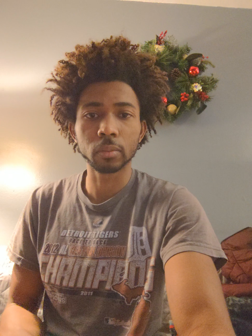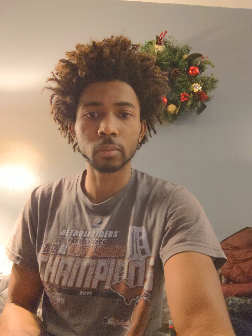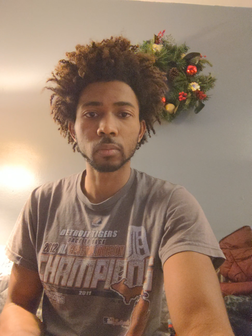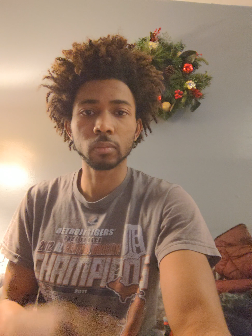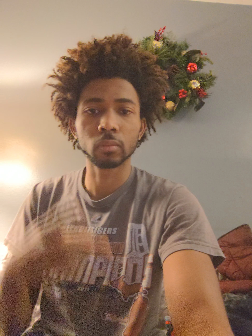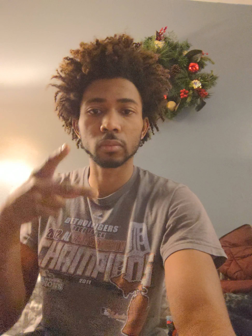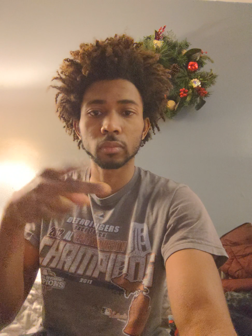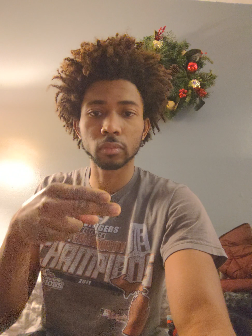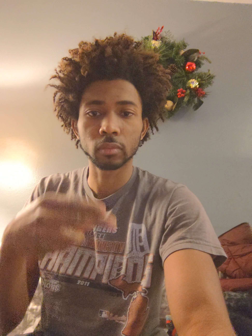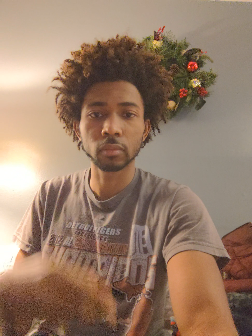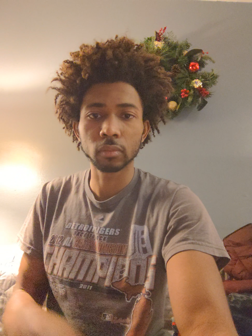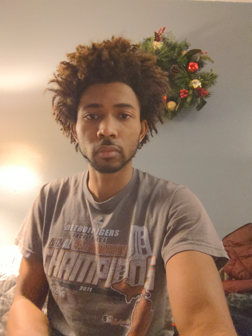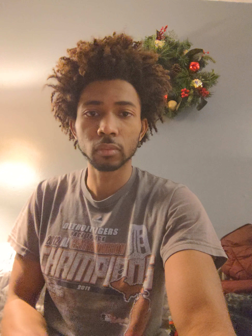cut